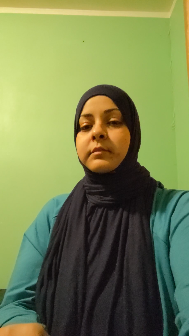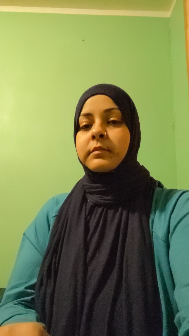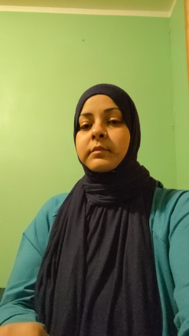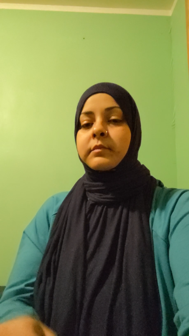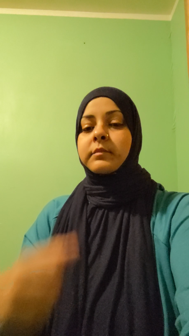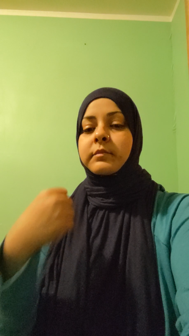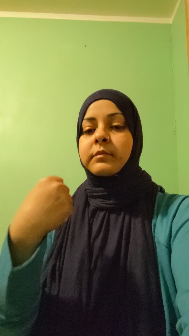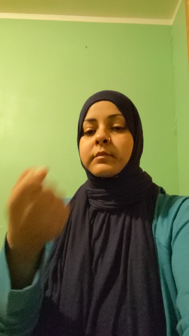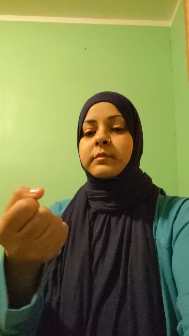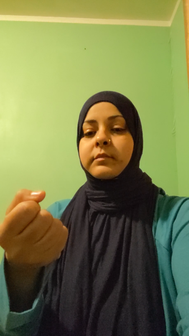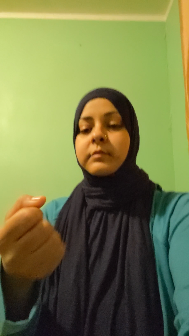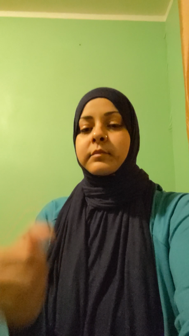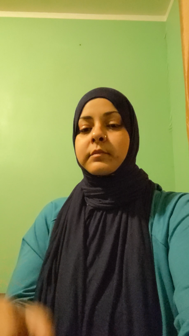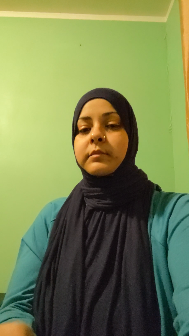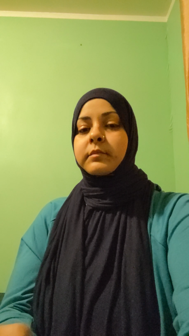drive